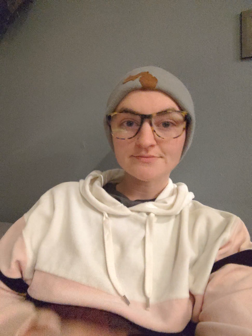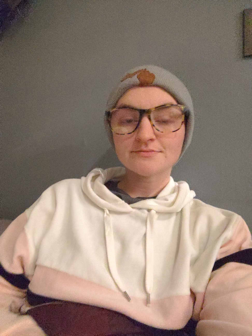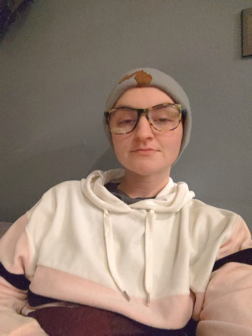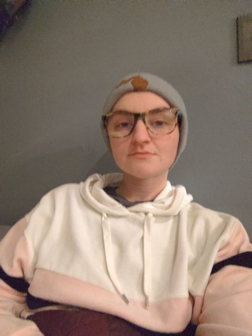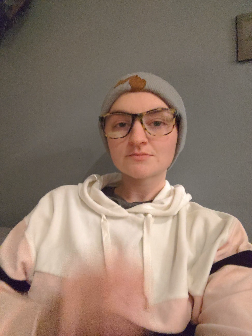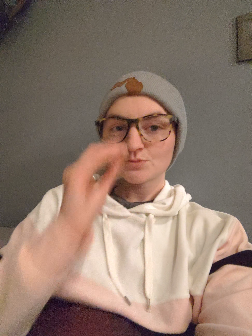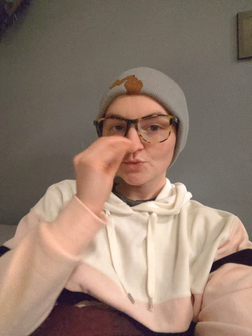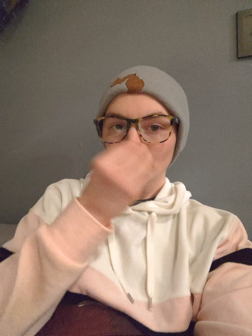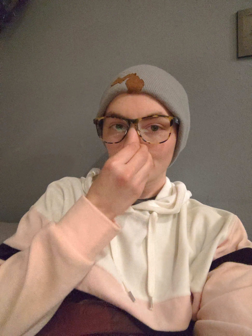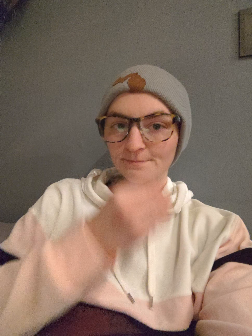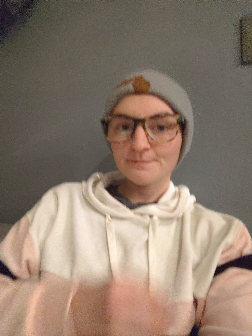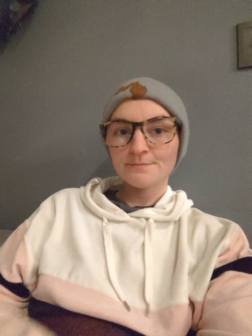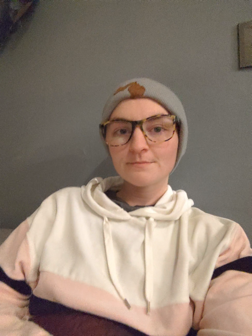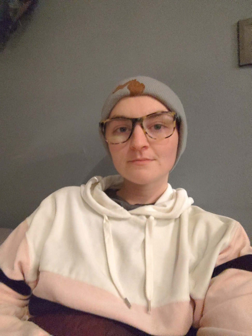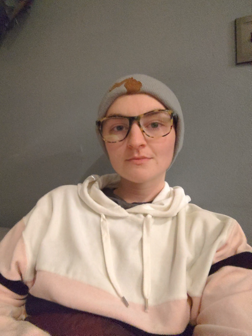flower